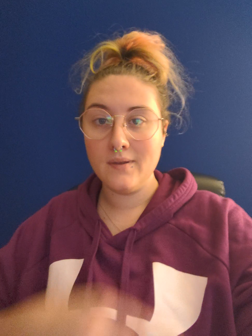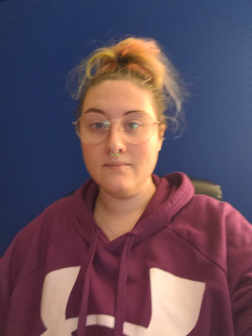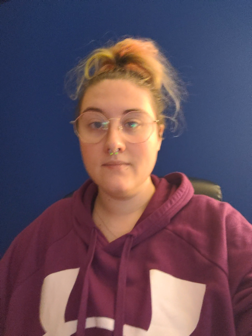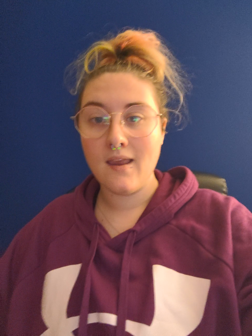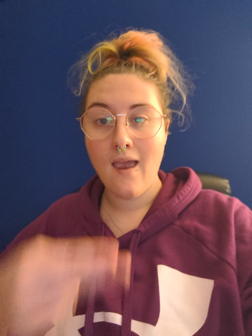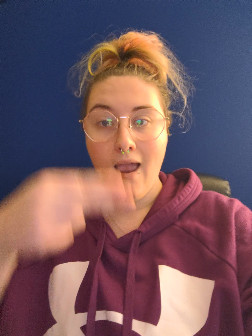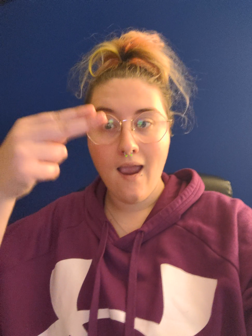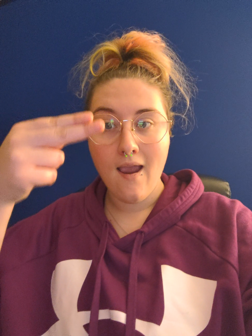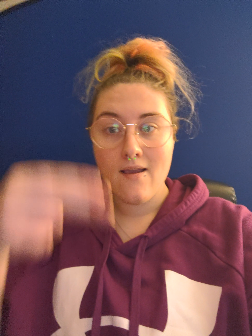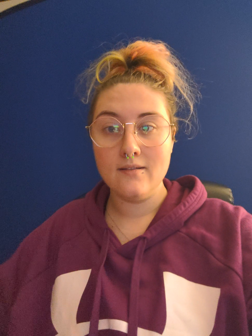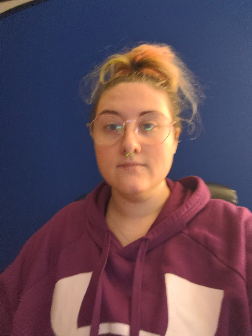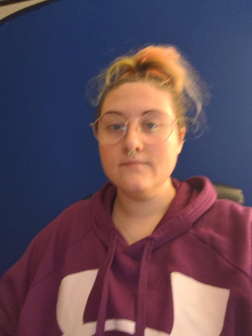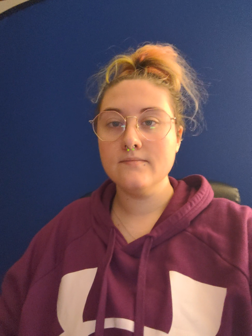high